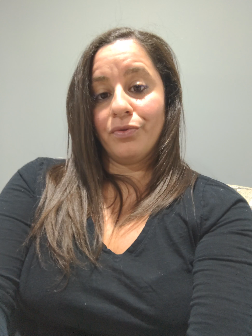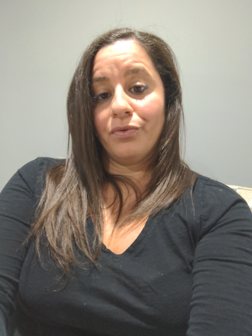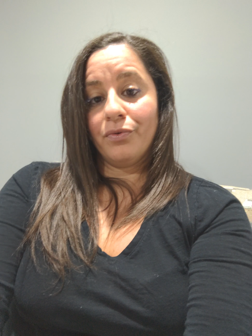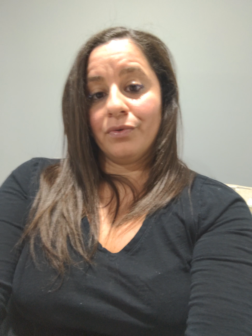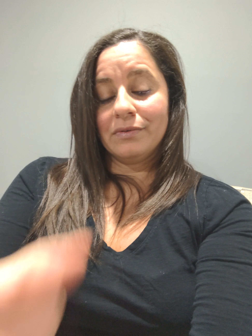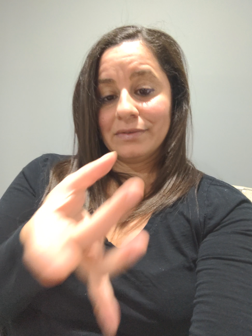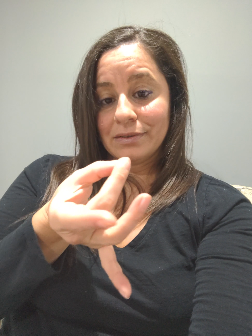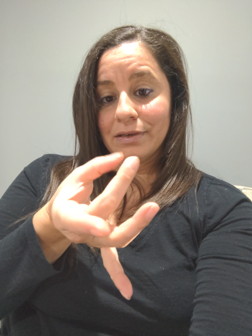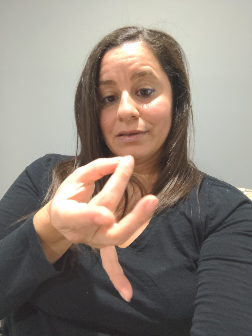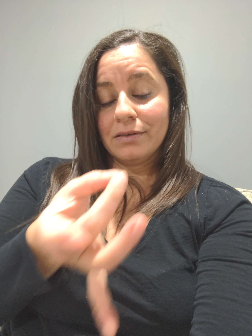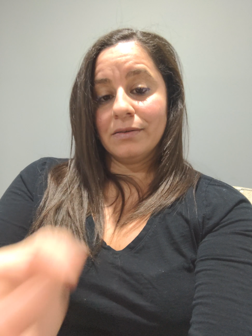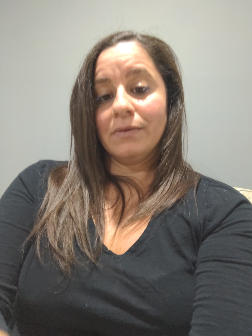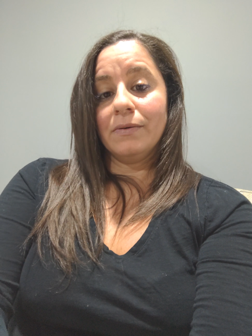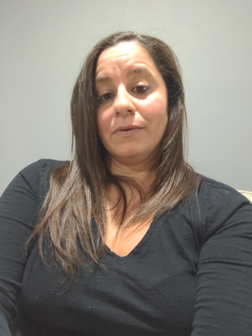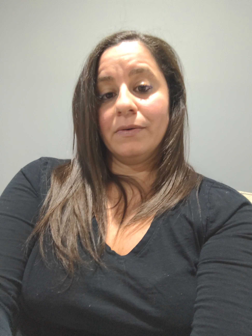sticky